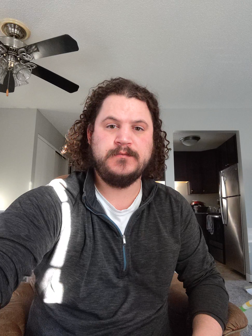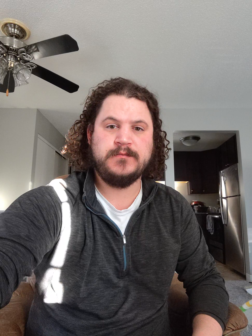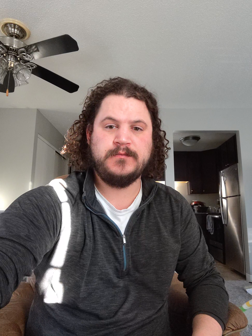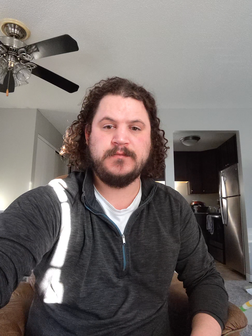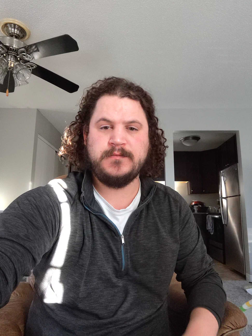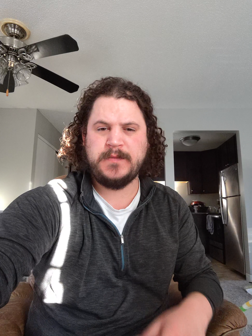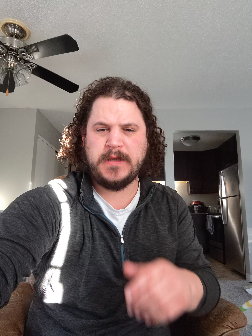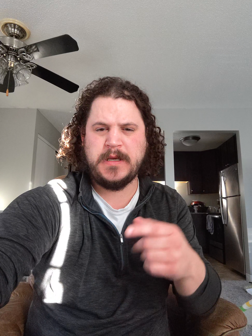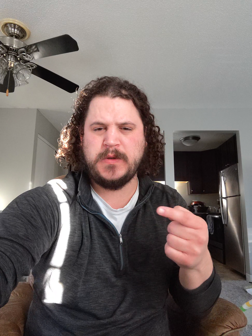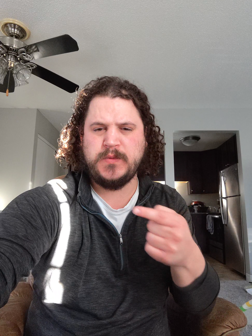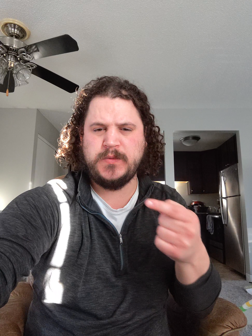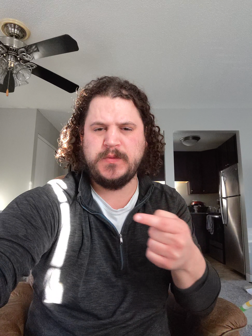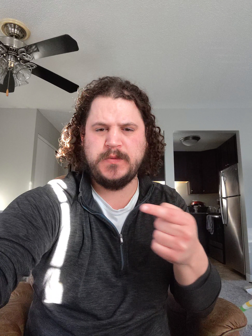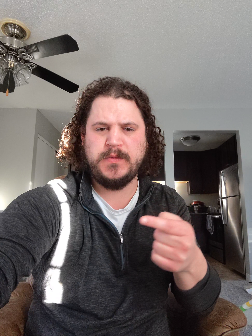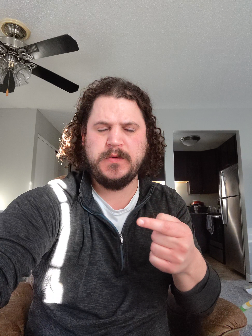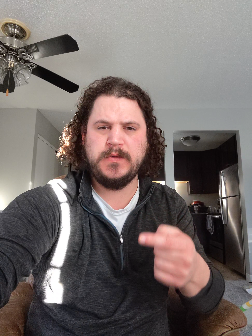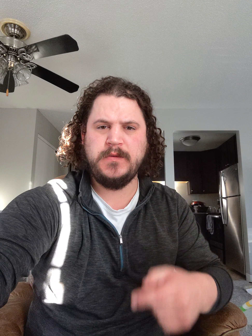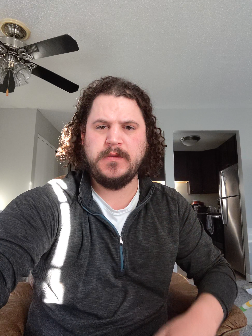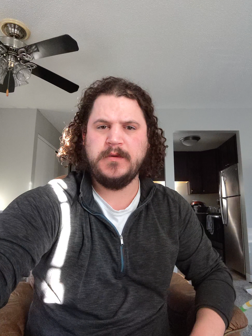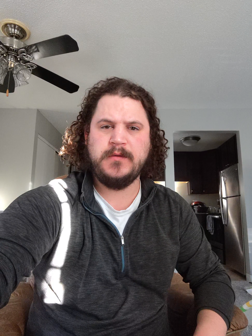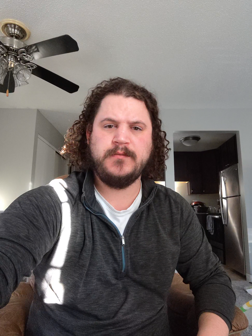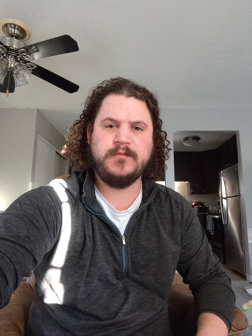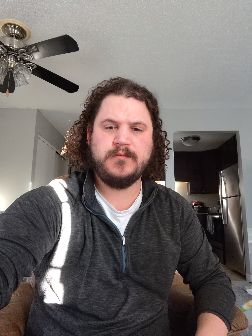owie